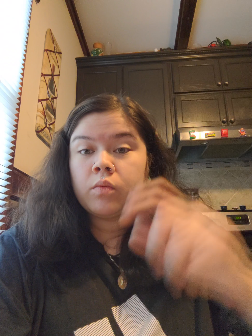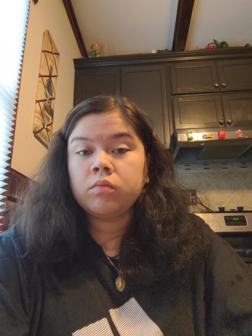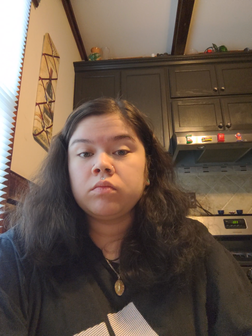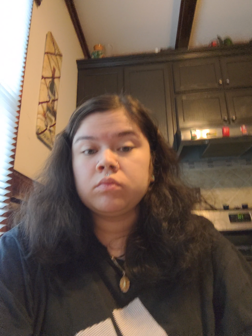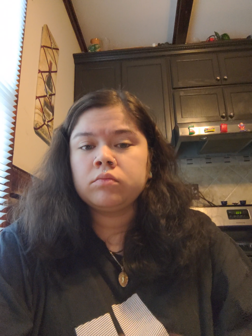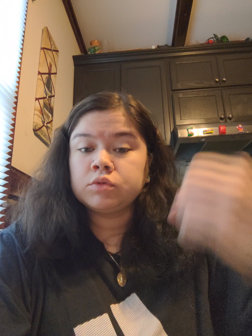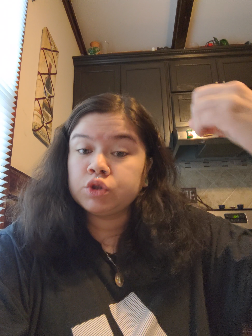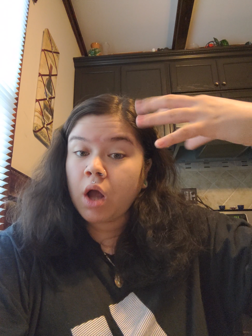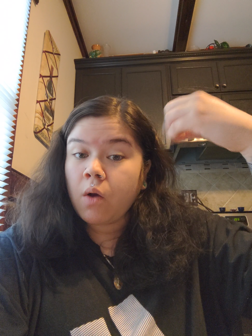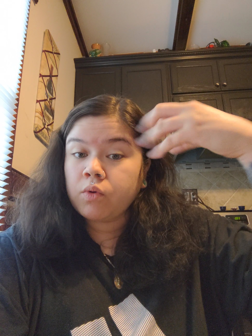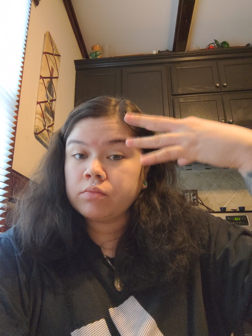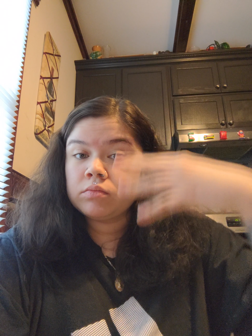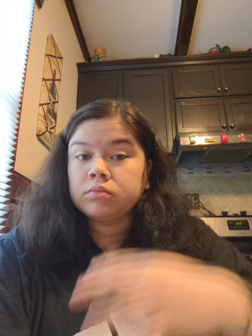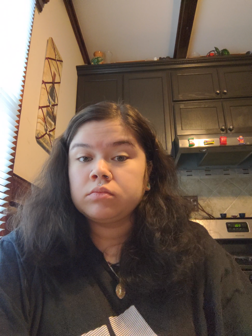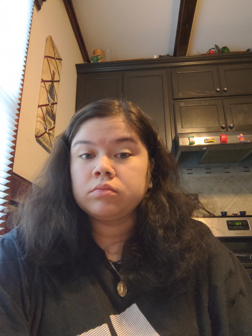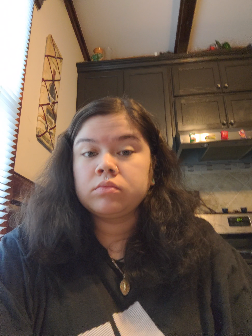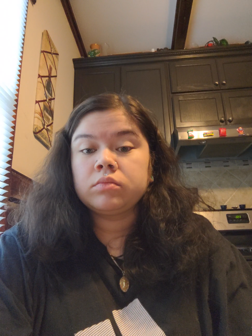shower